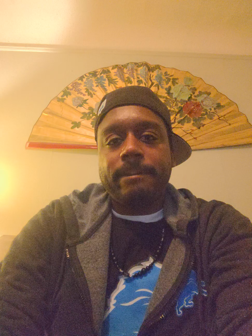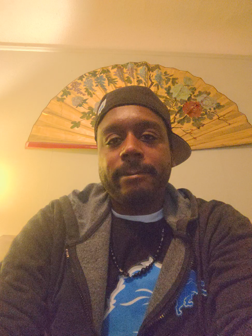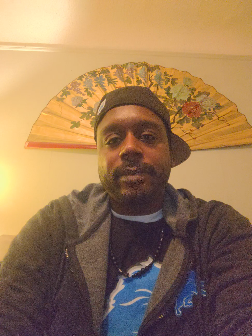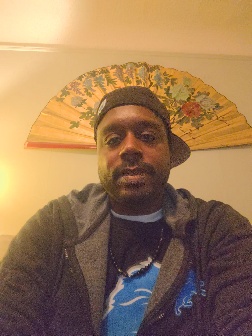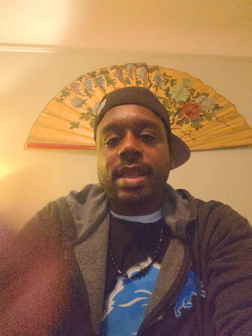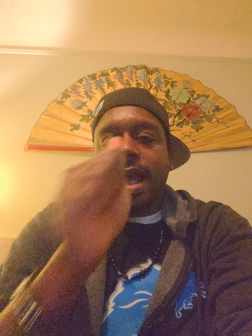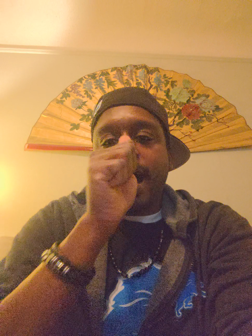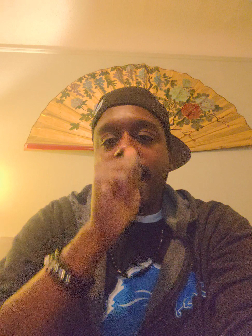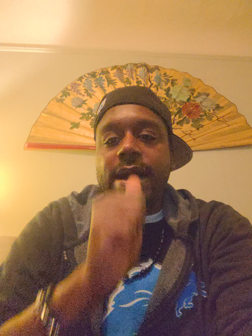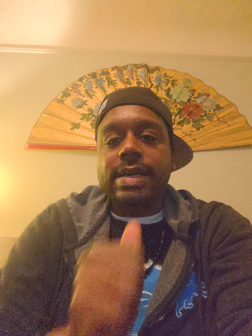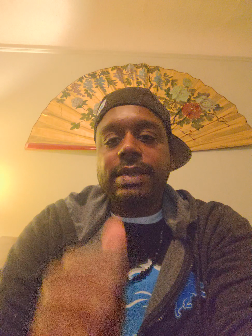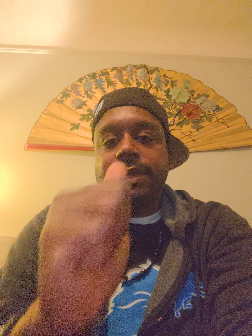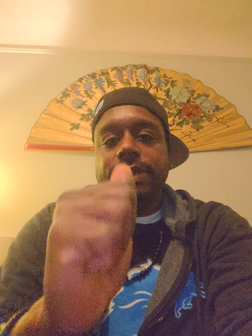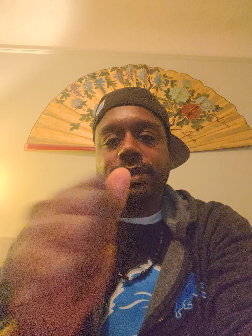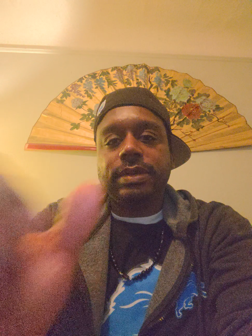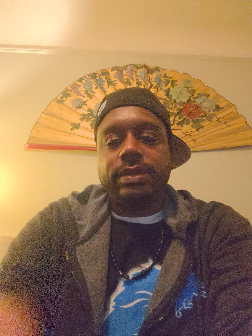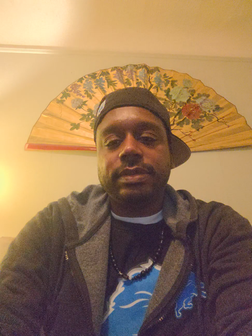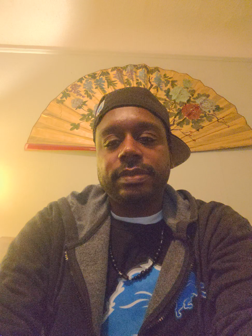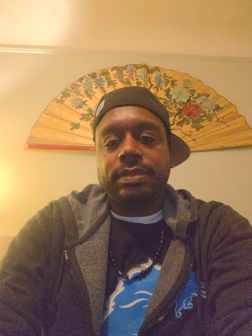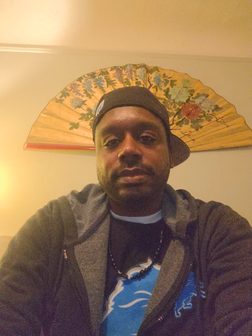hide